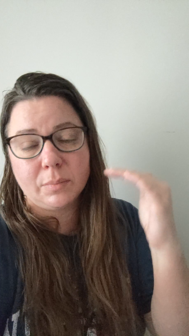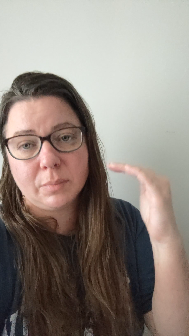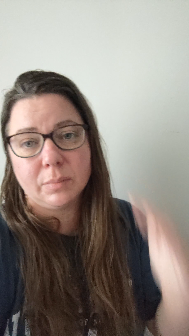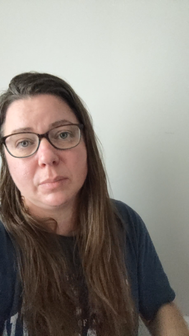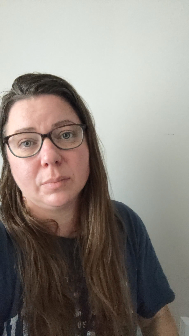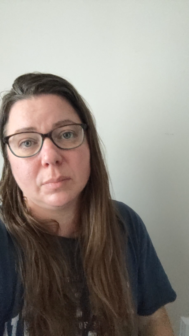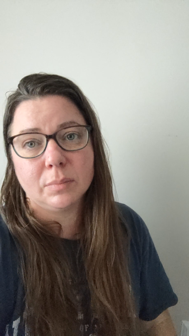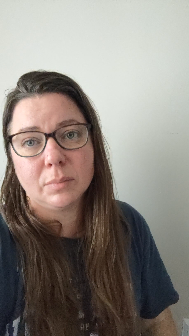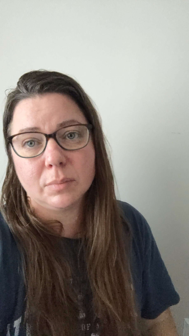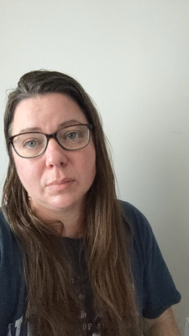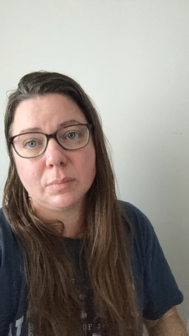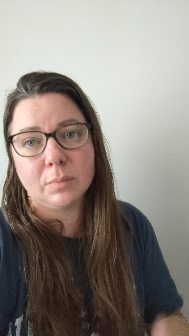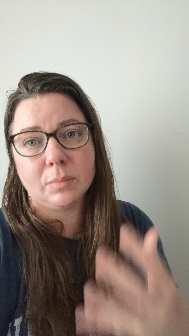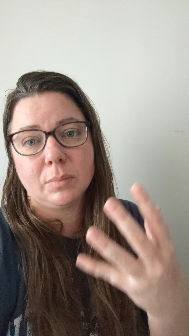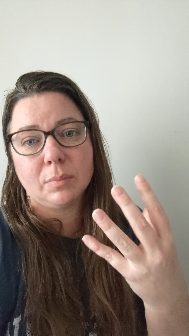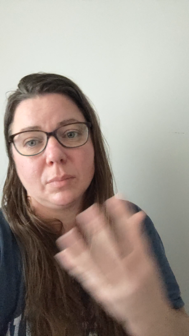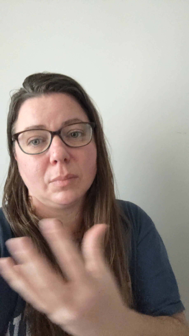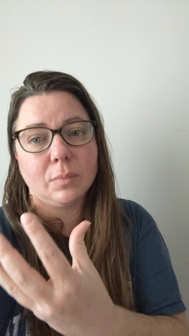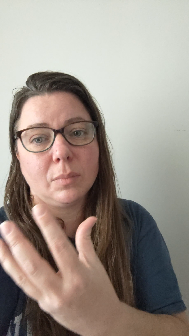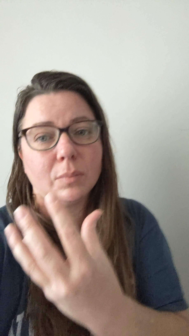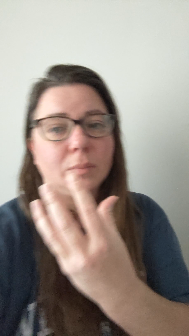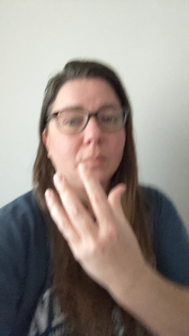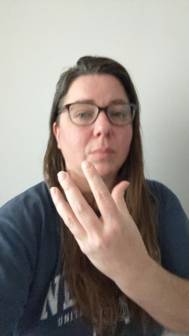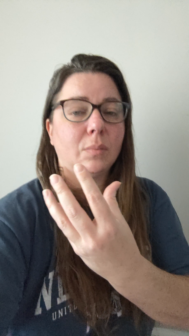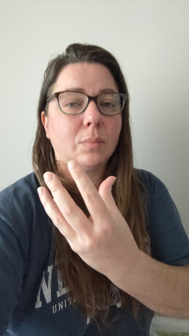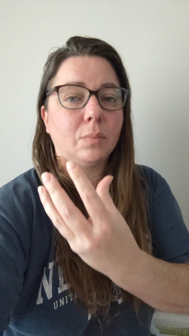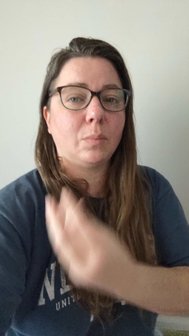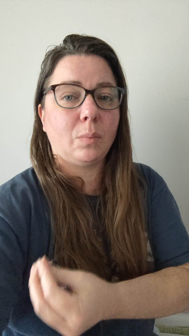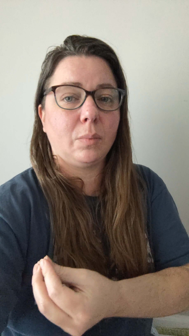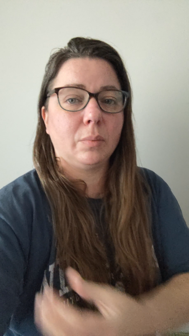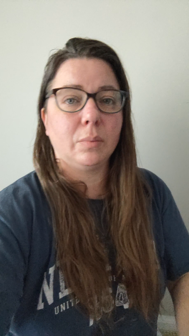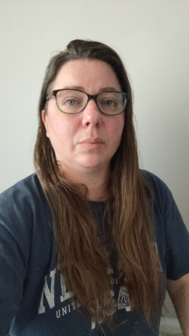poor